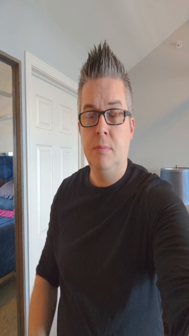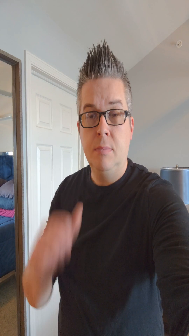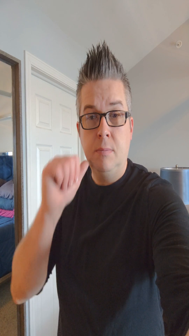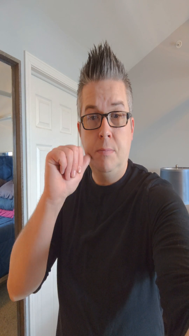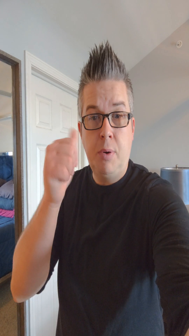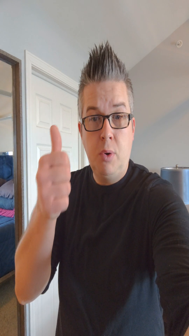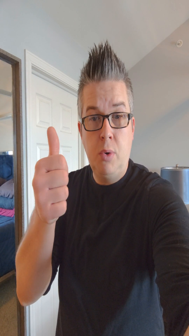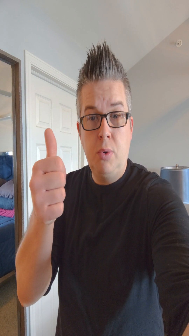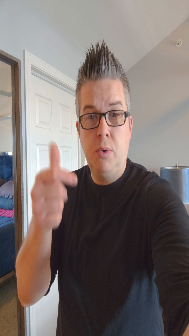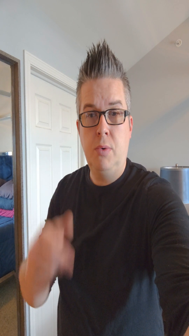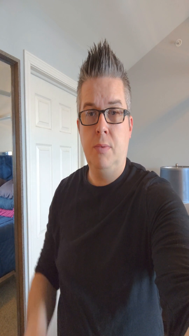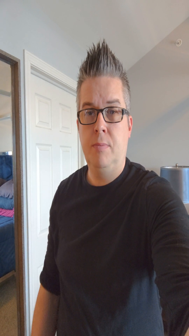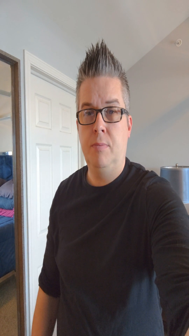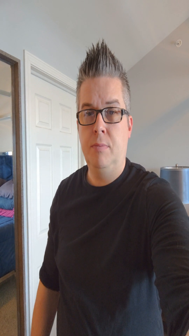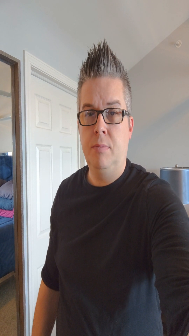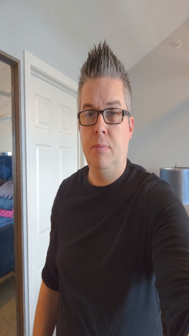tomorrow